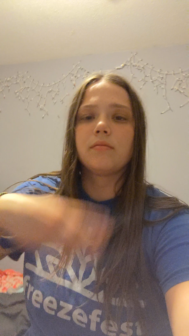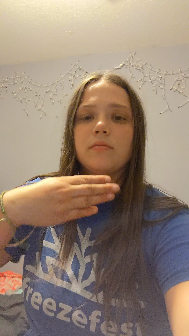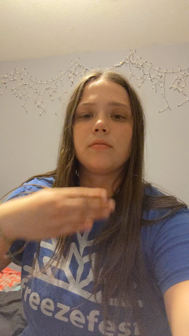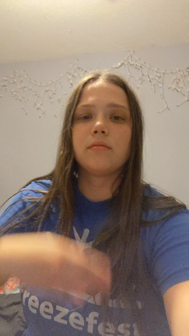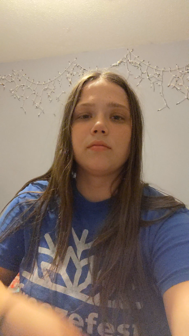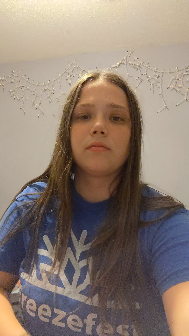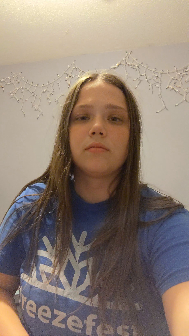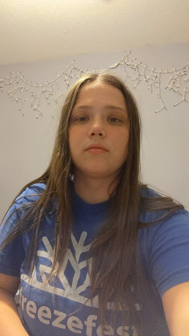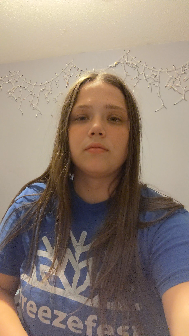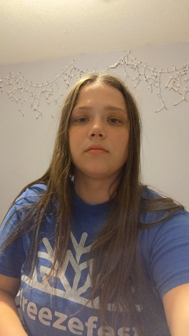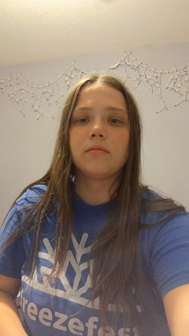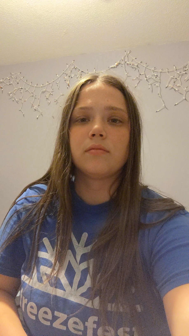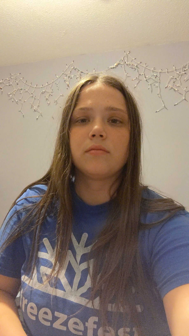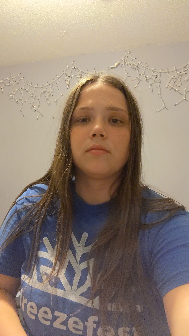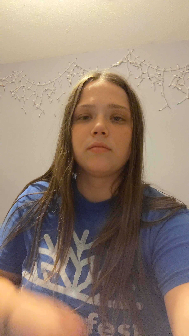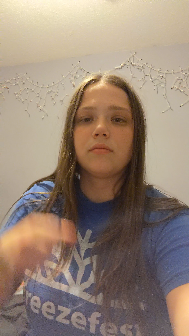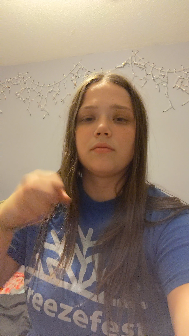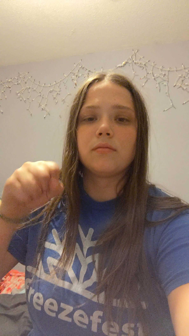motorcycle